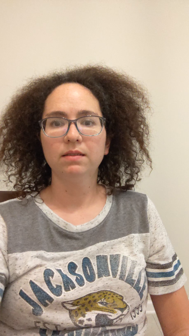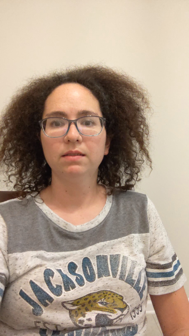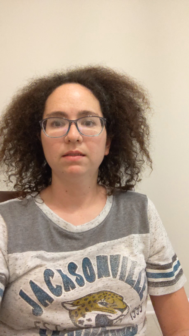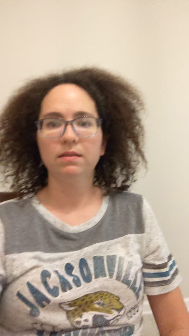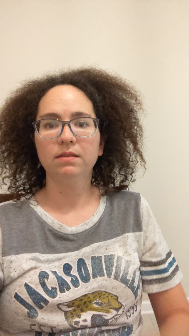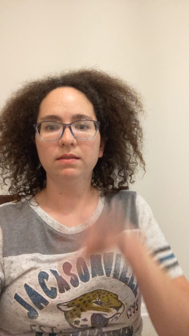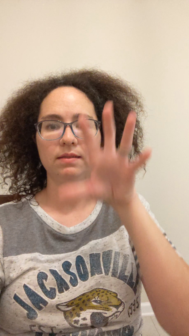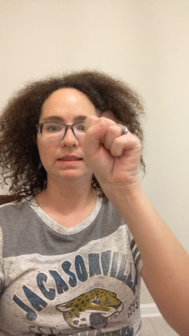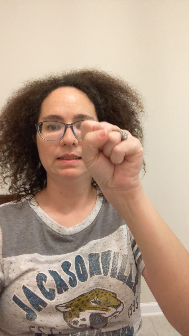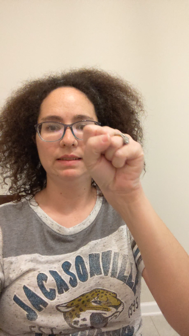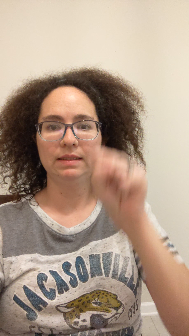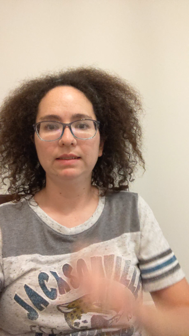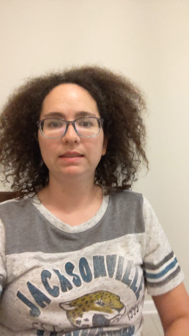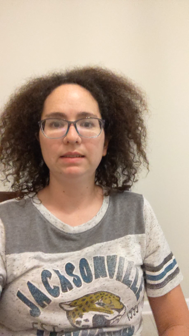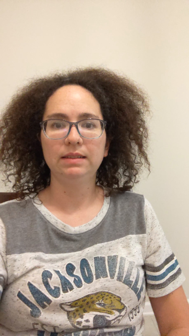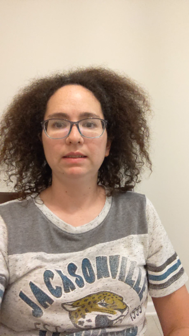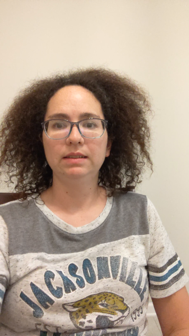catch